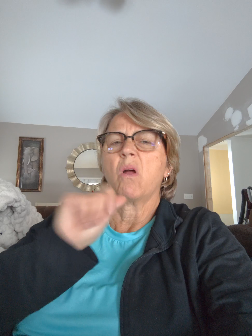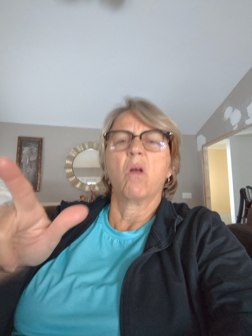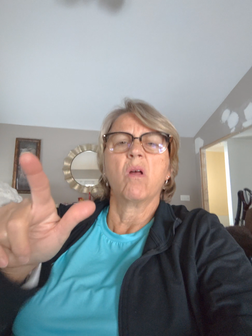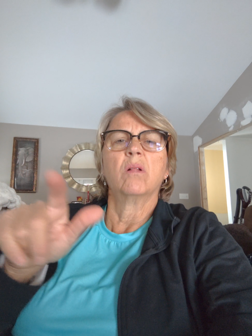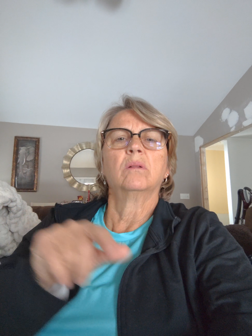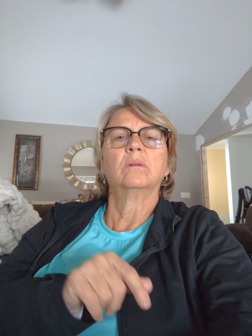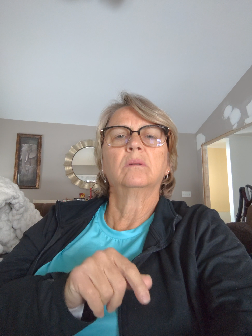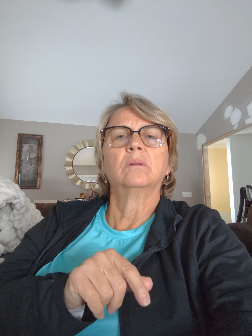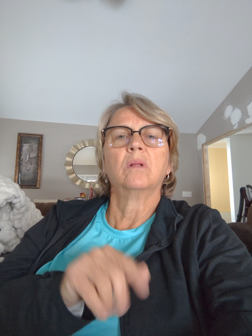all